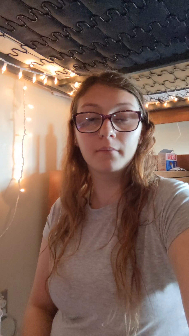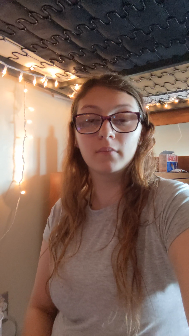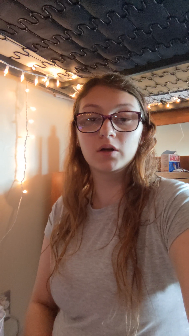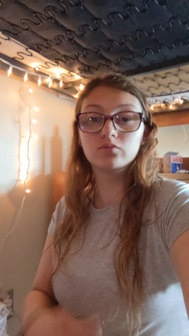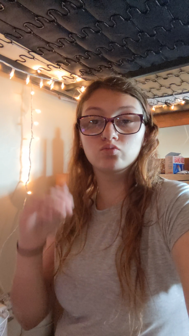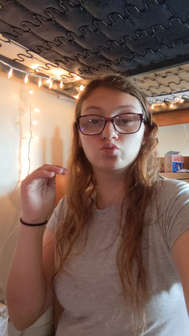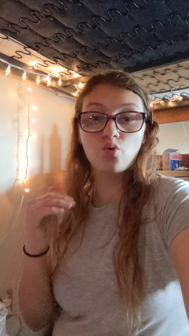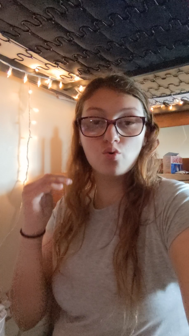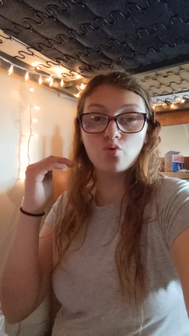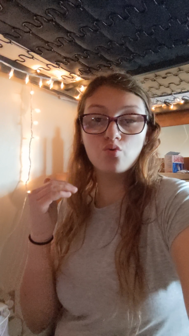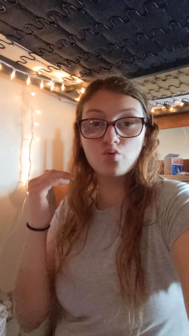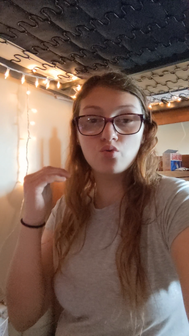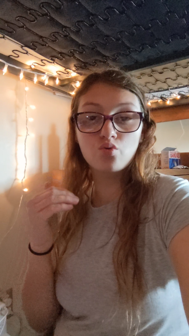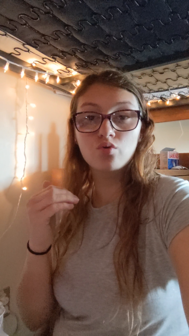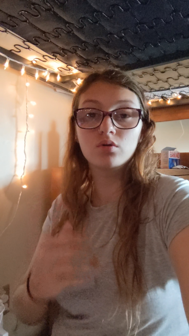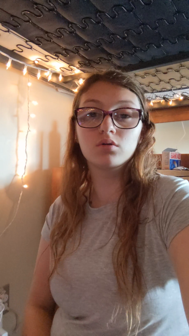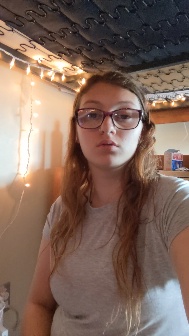short